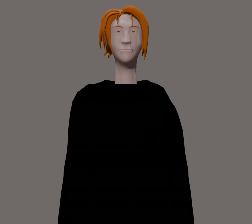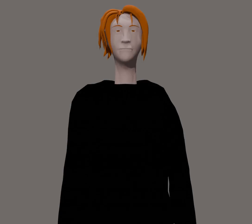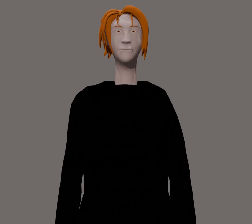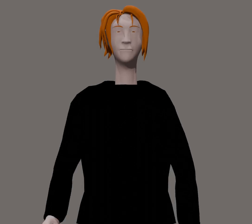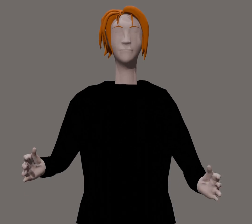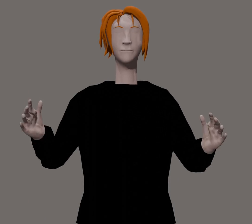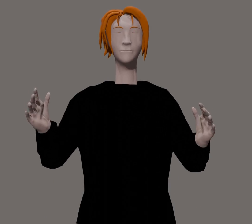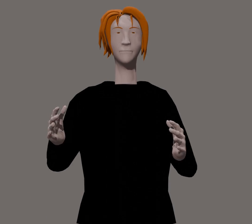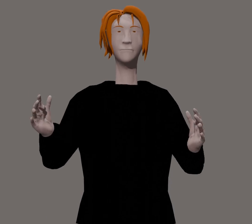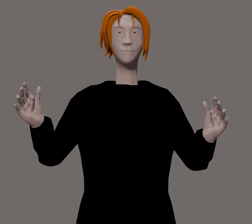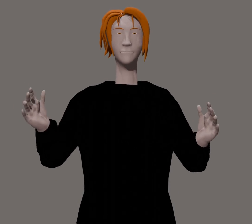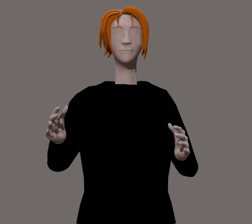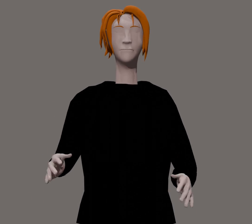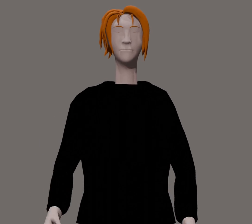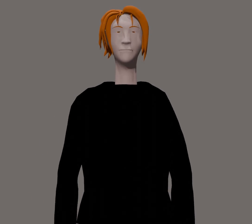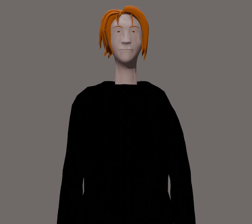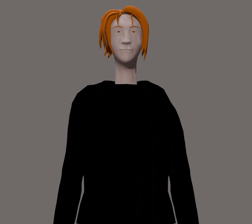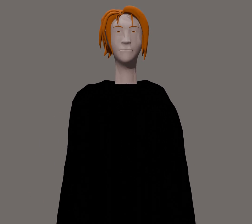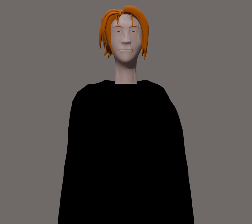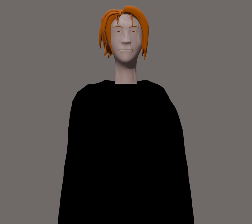Chubby Body